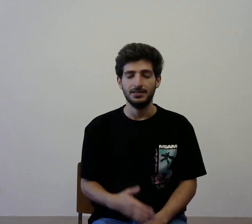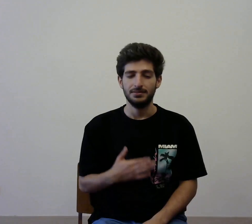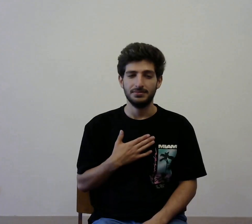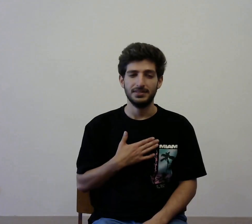mən